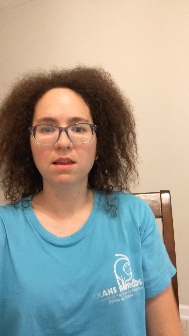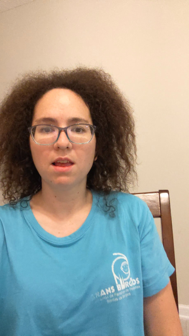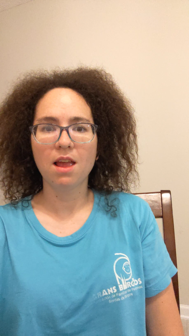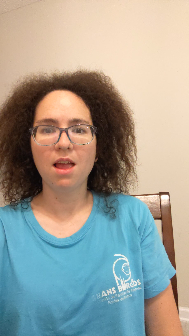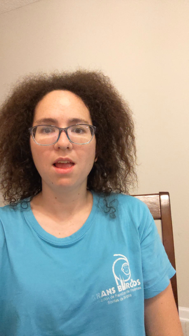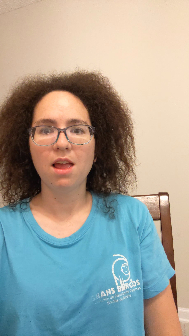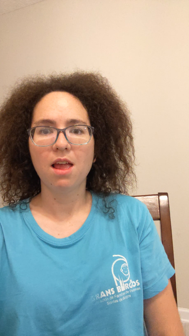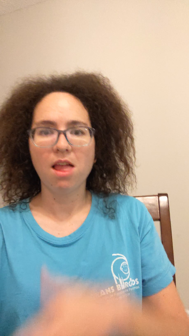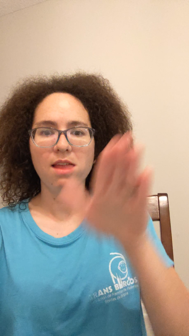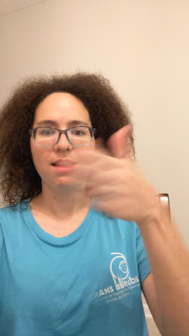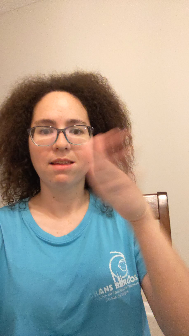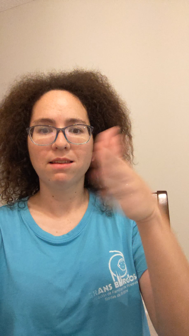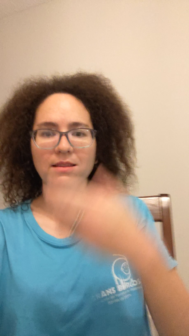share